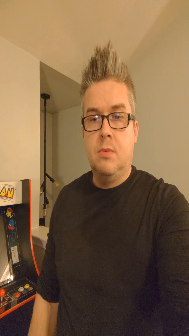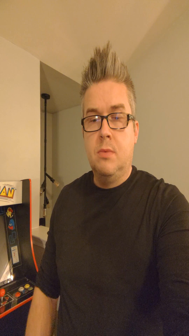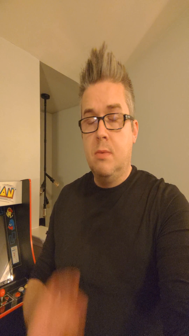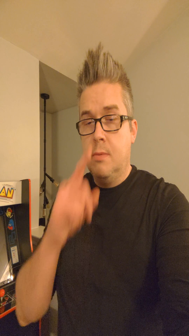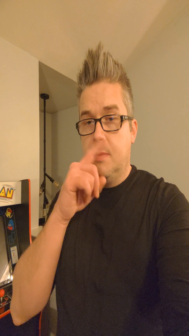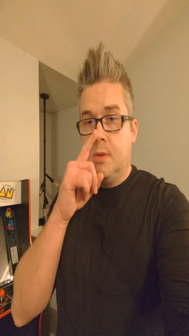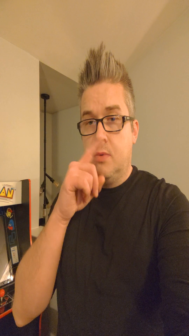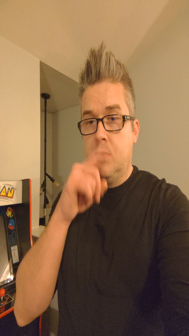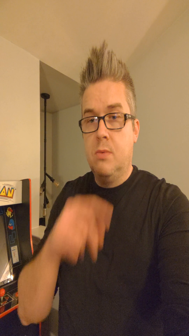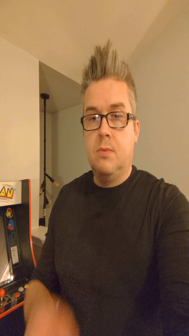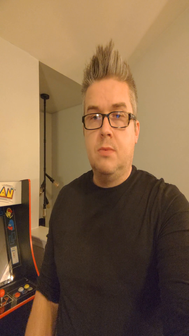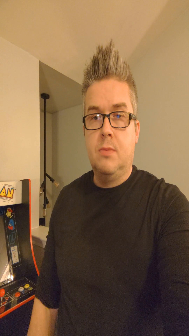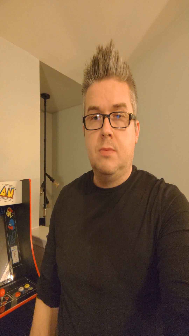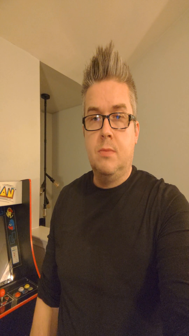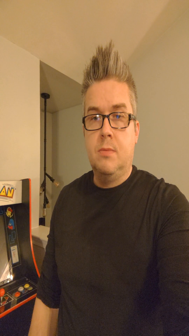mouse